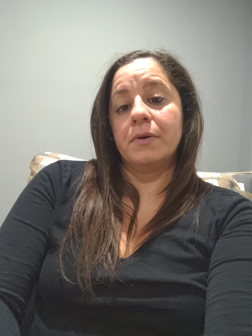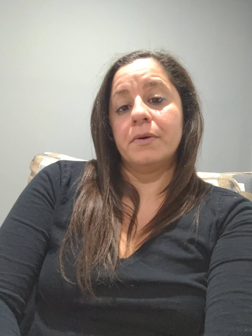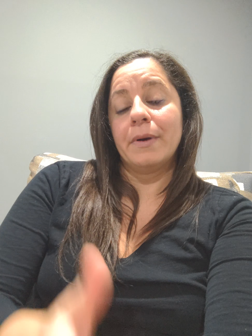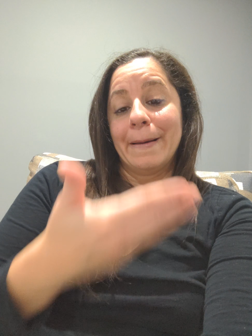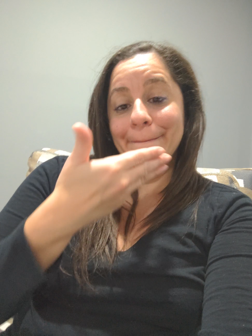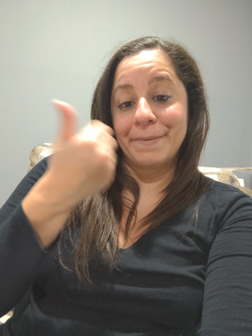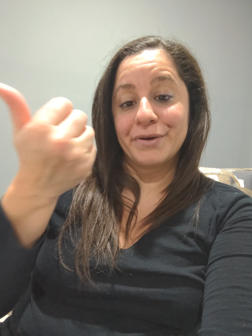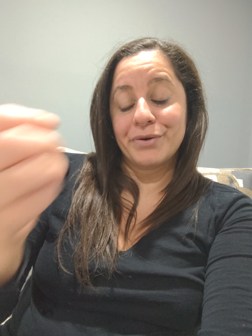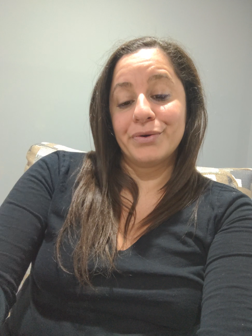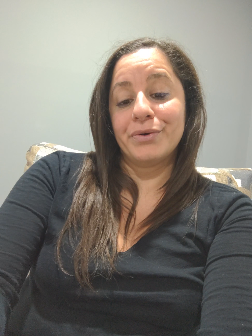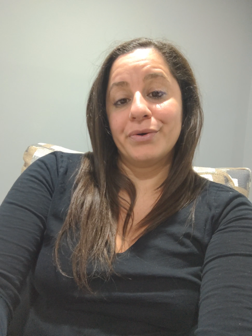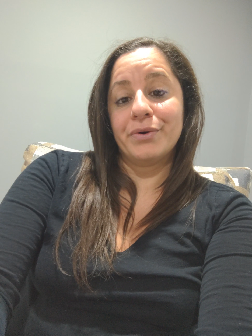better